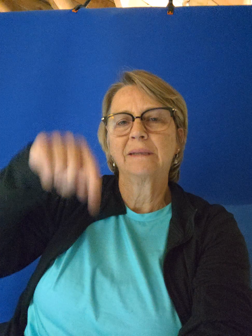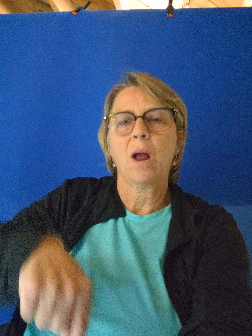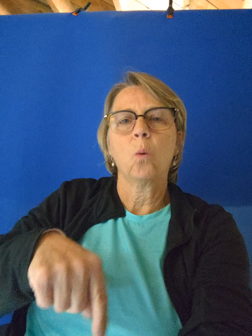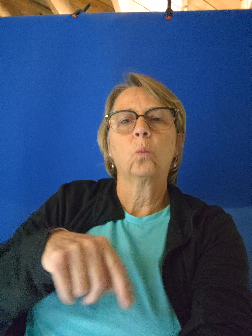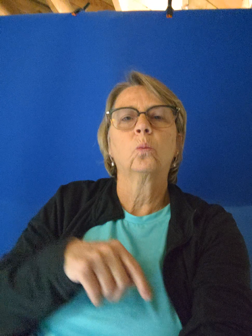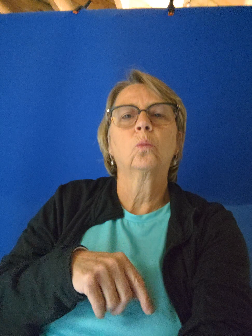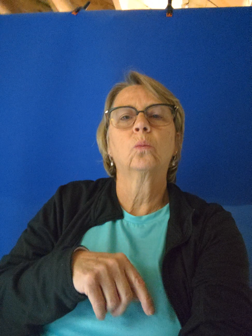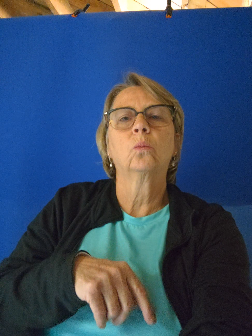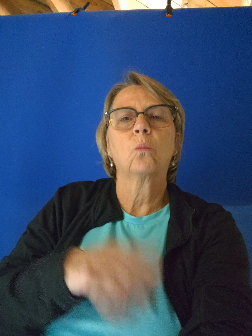down